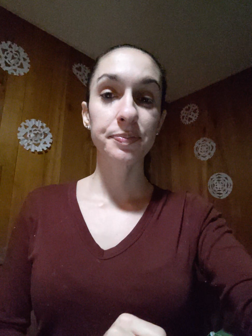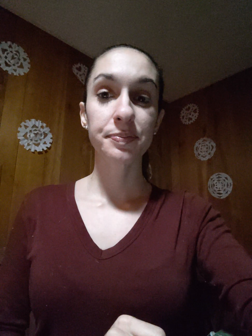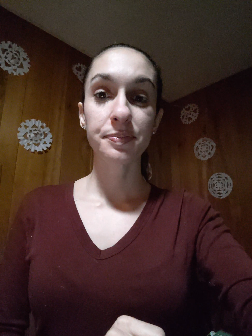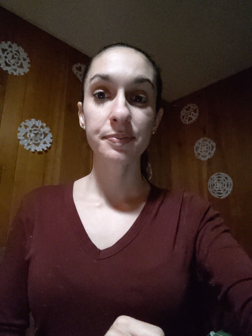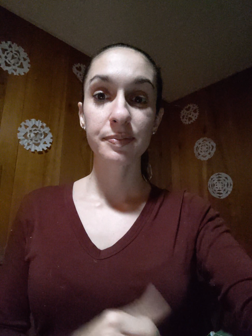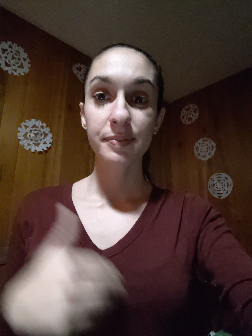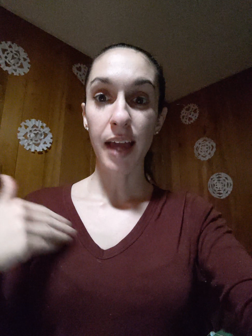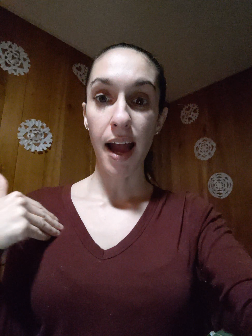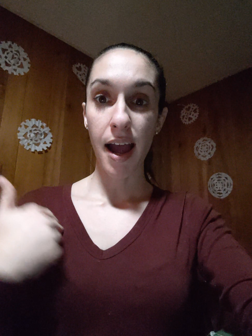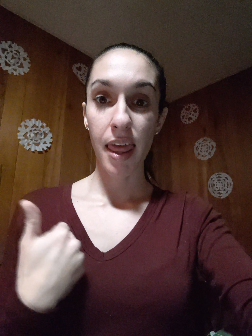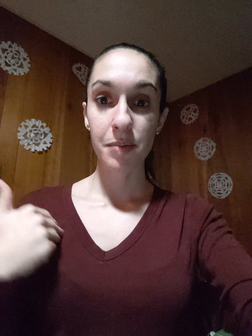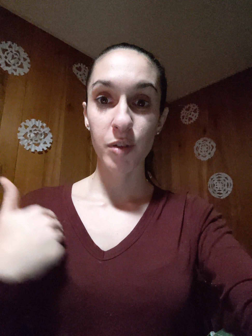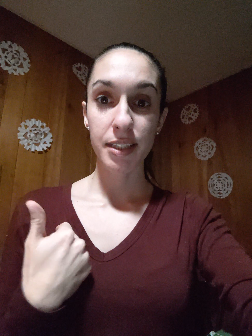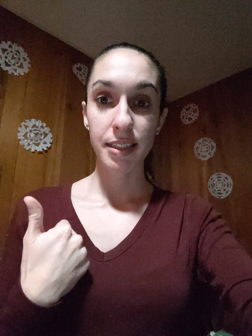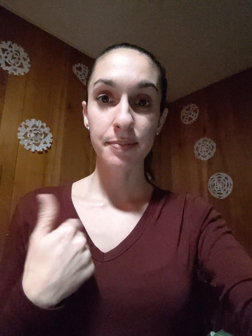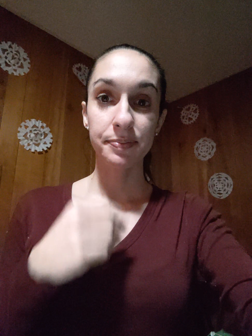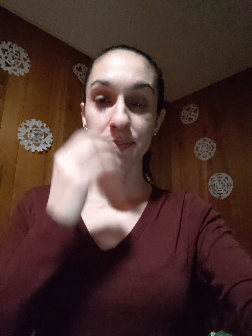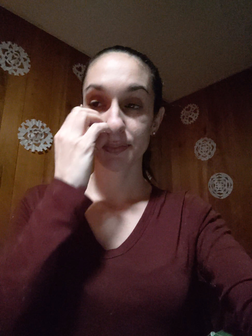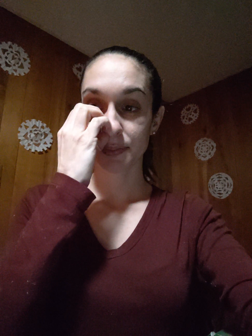animal